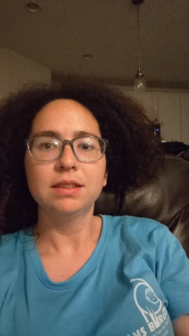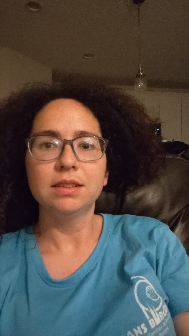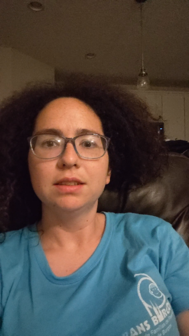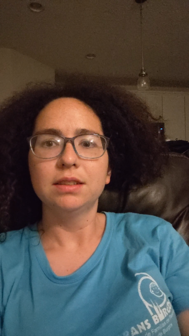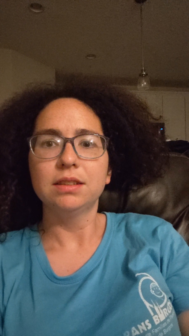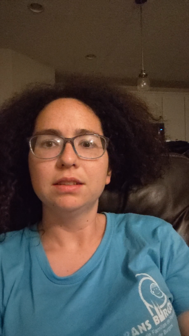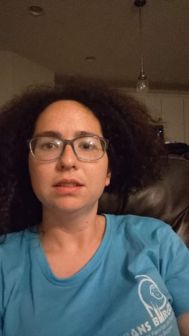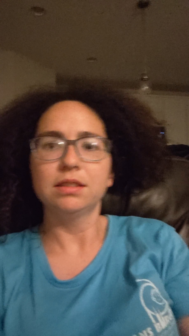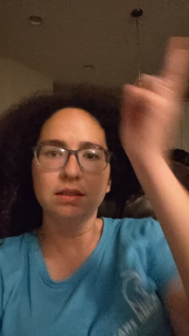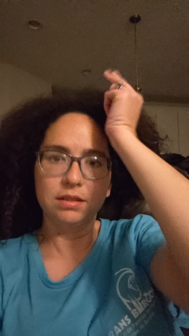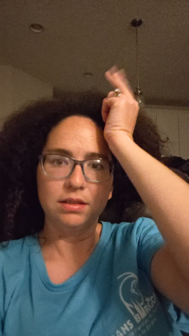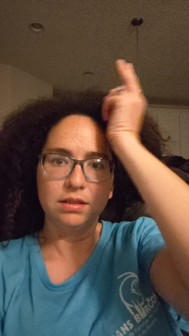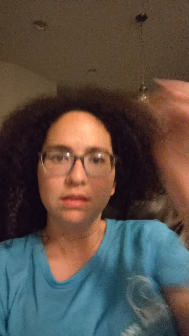bunny